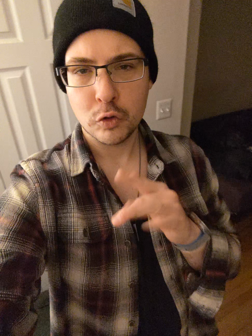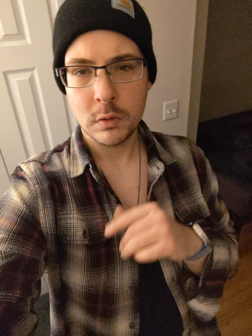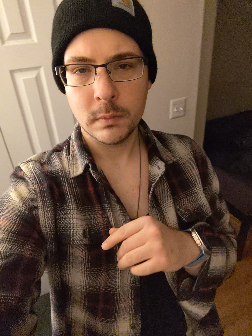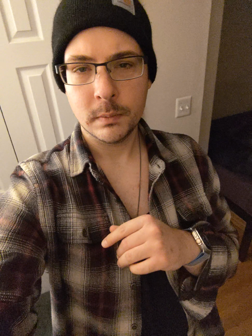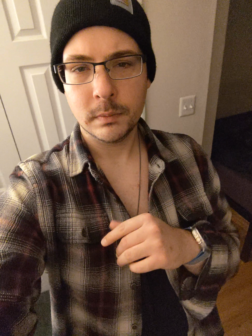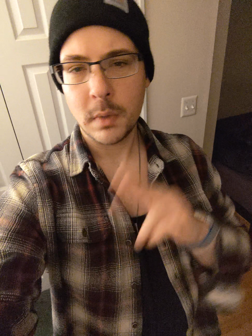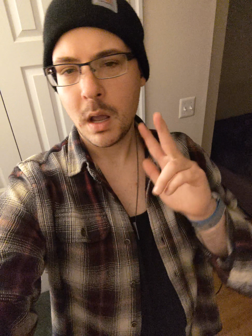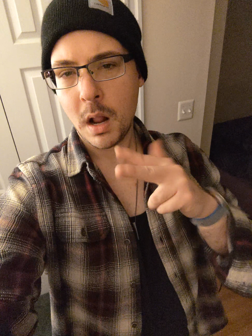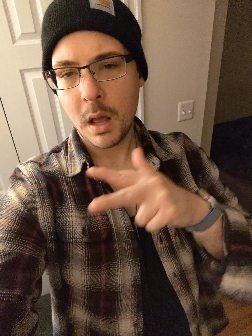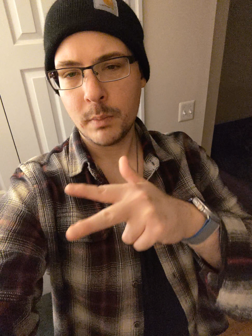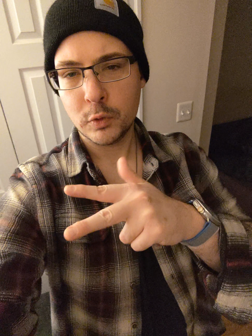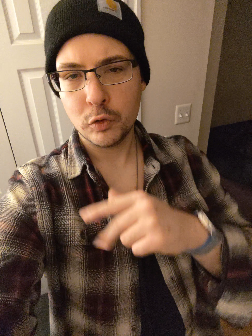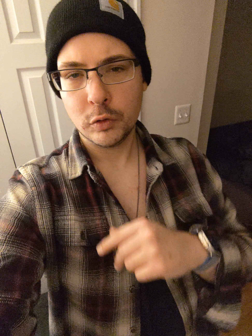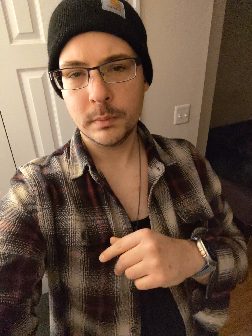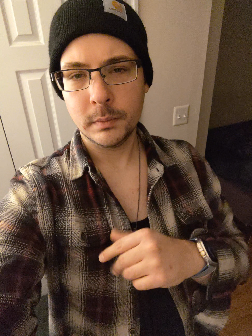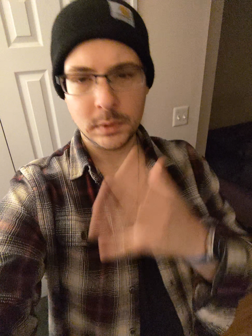helicopter